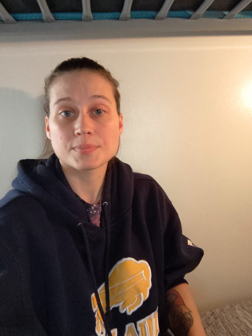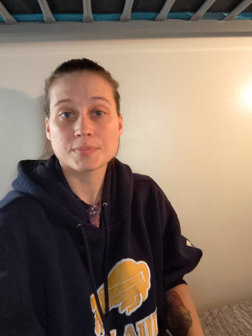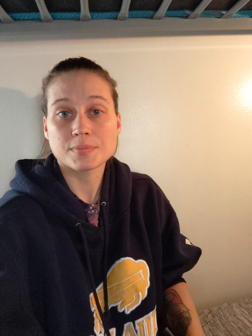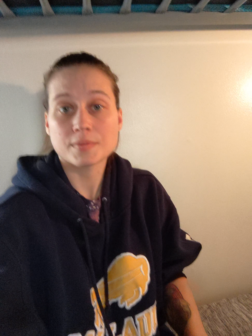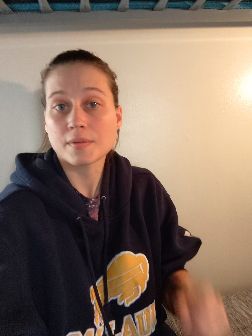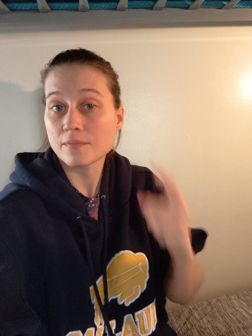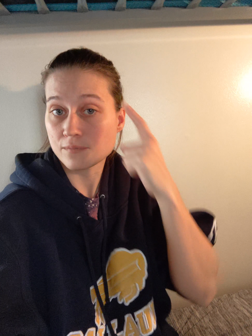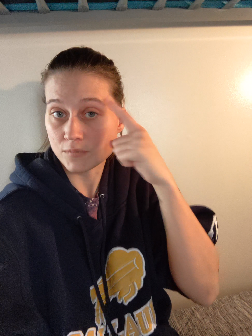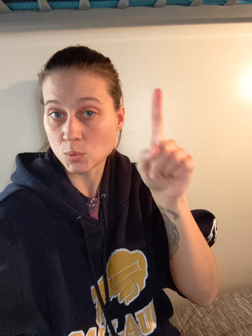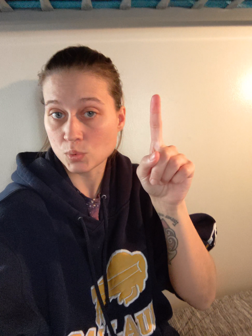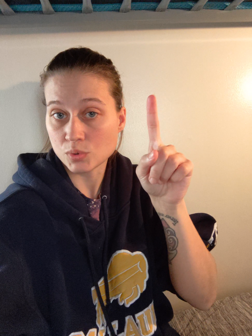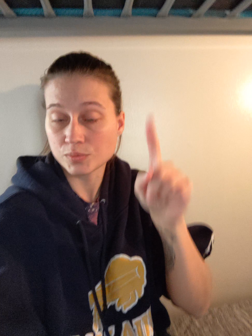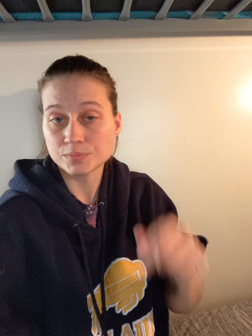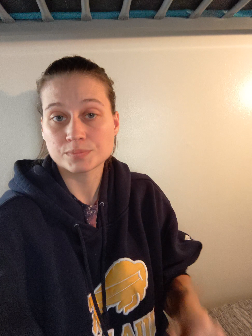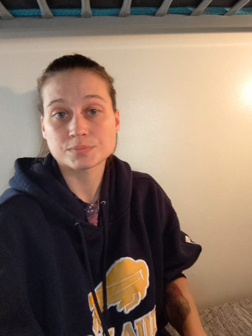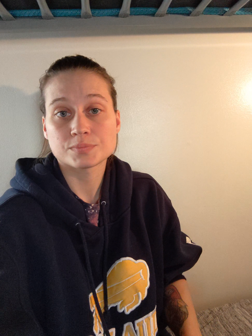for